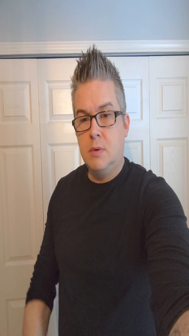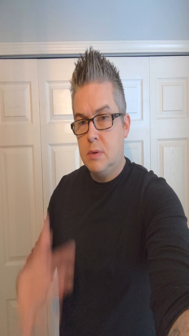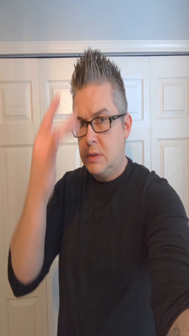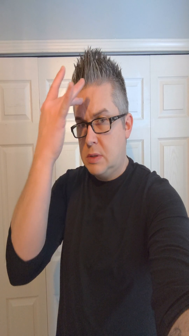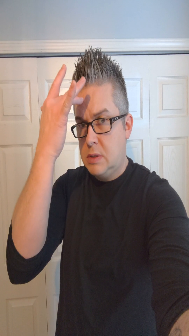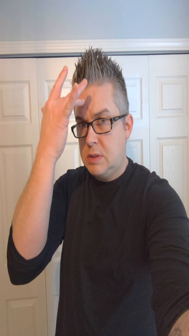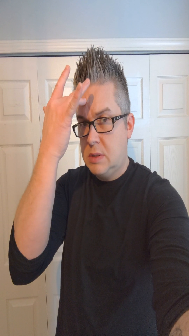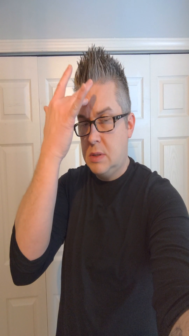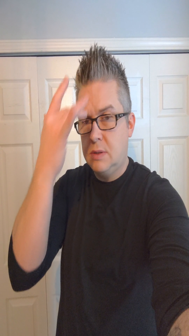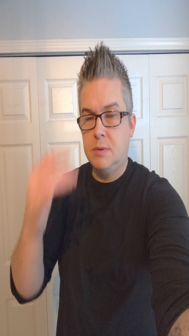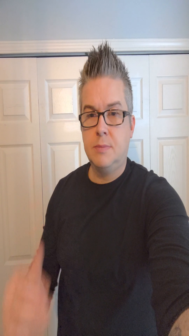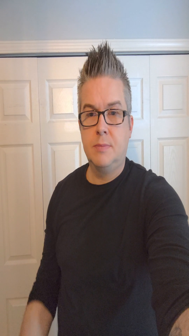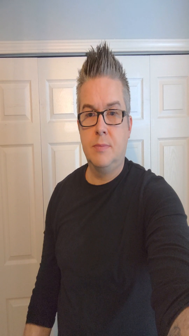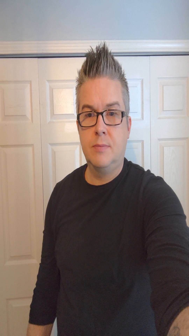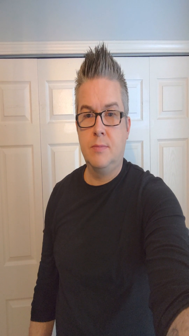sick